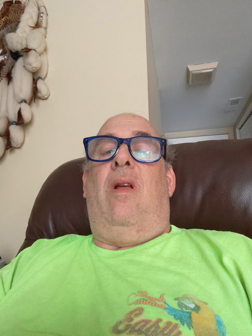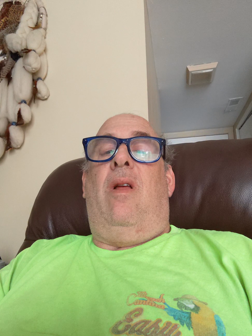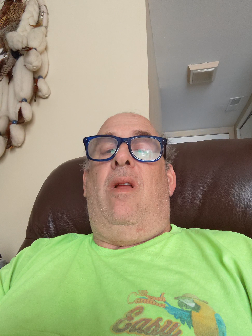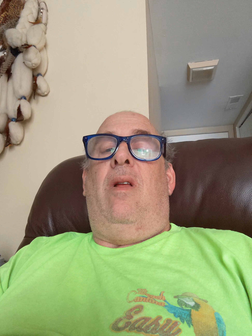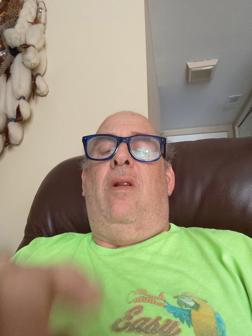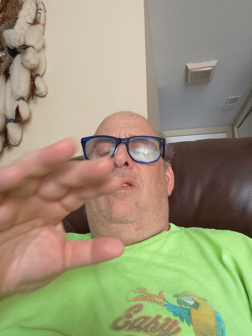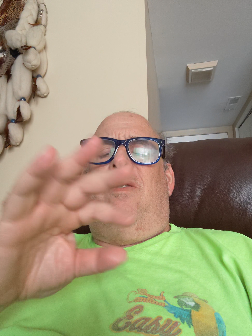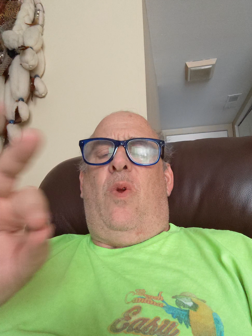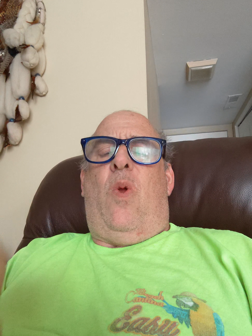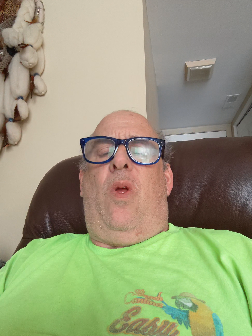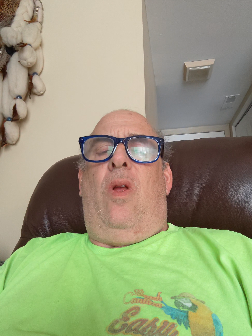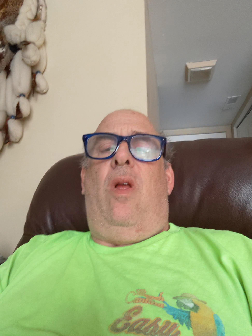story